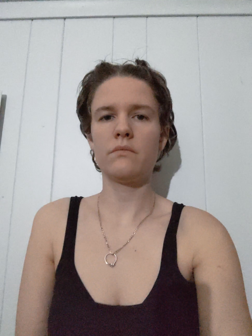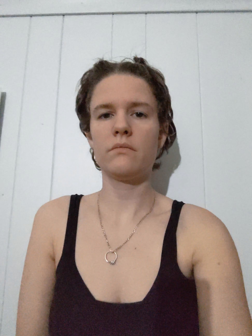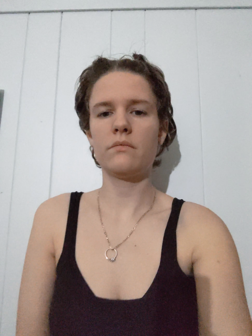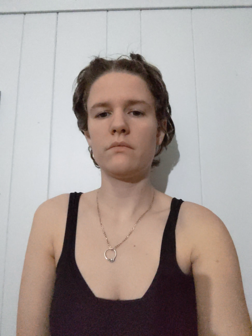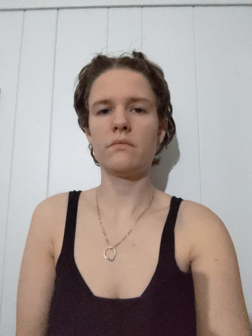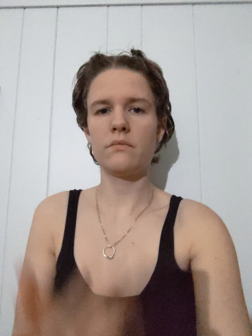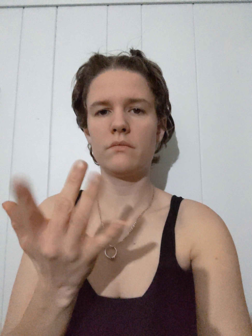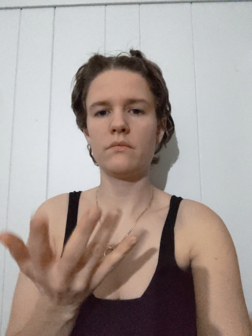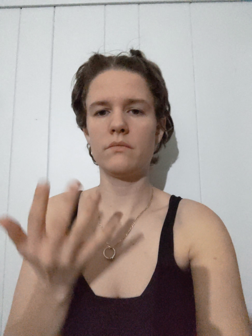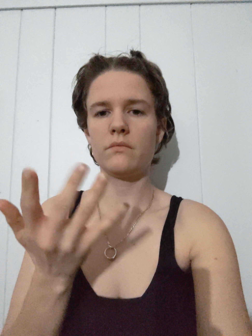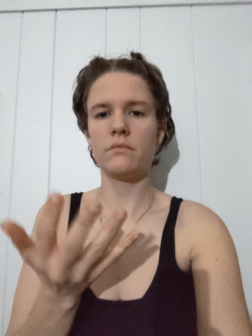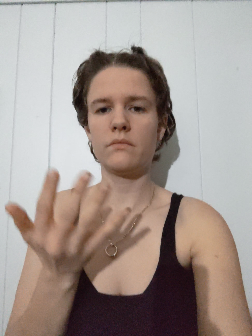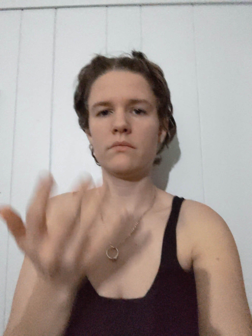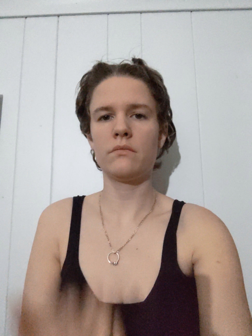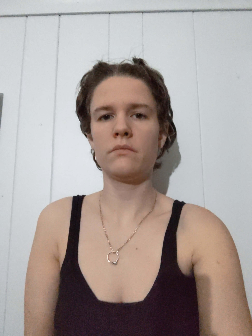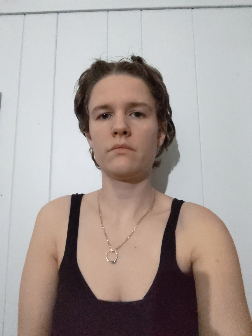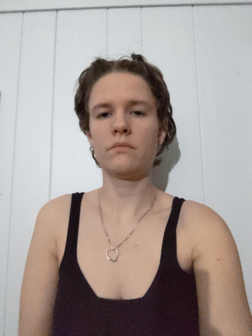wait